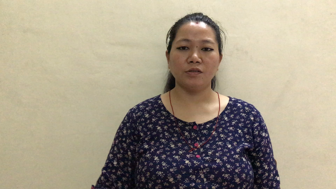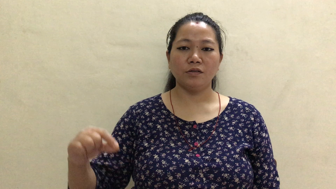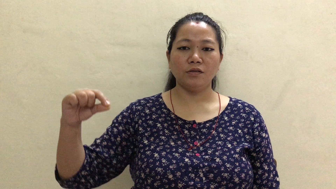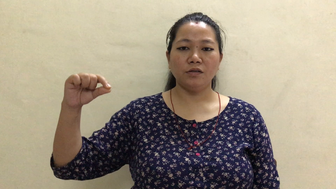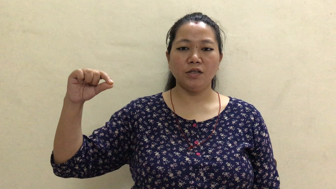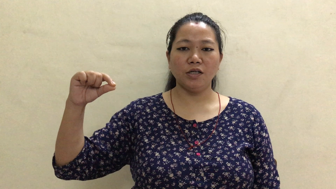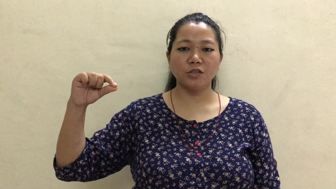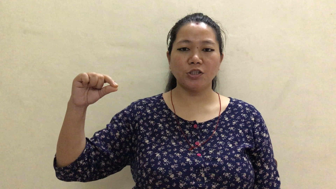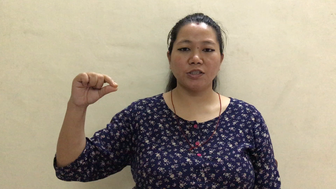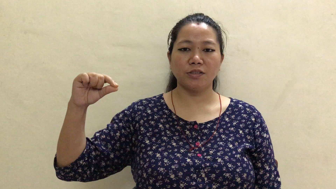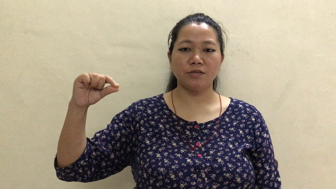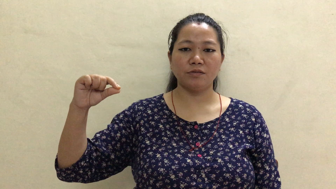क्ष